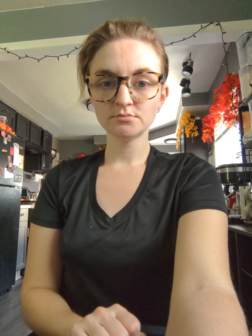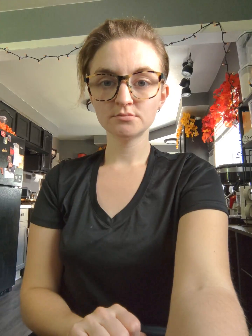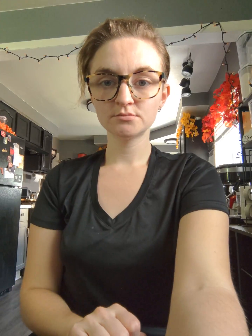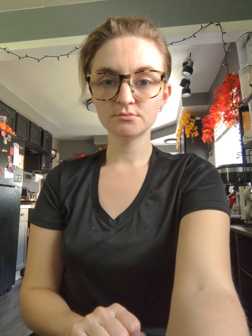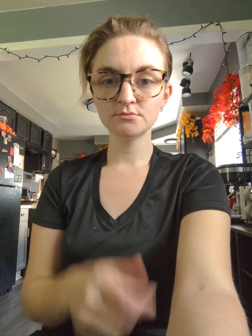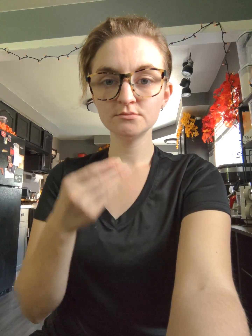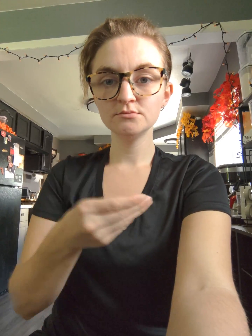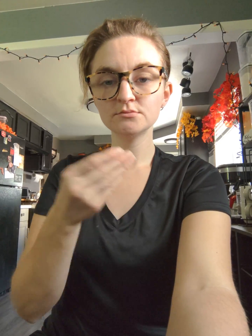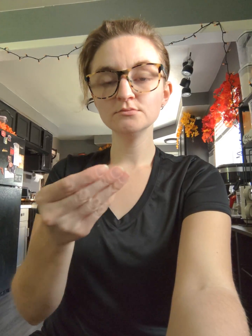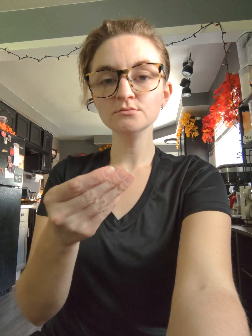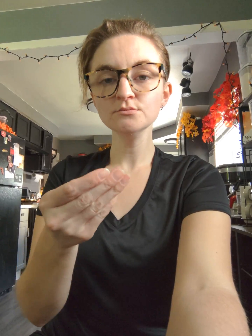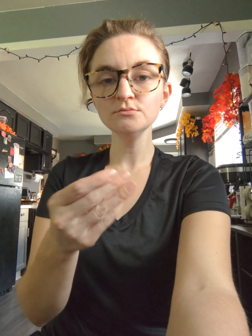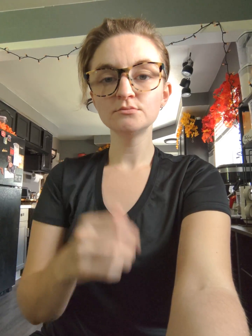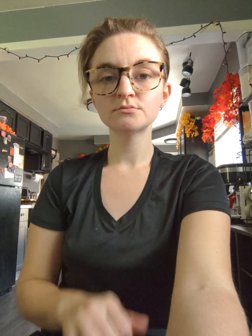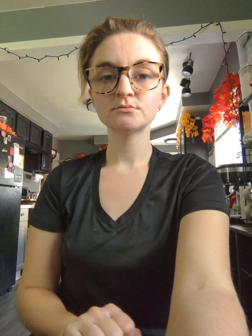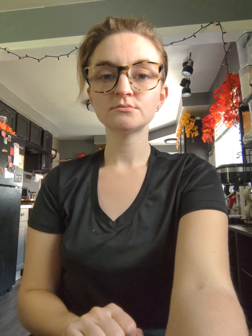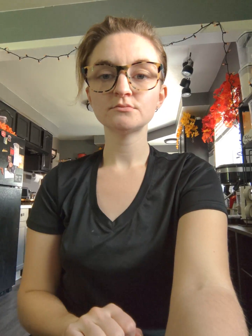buy